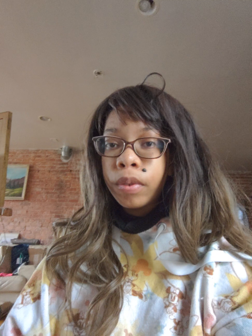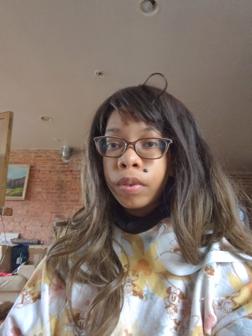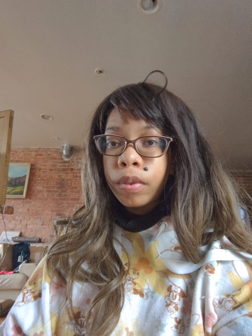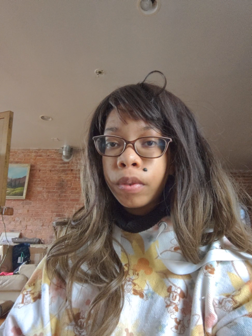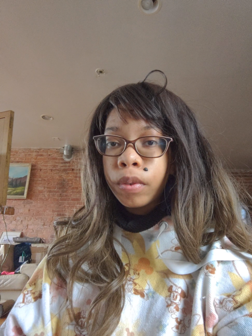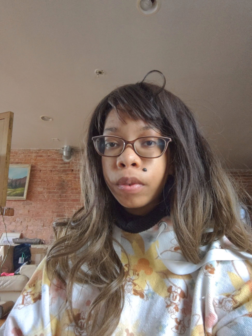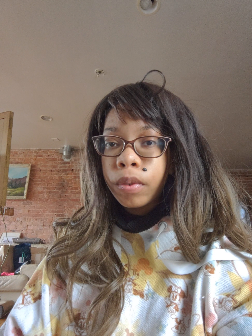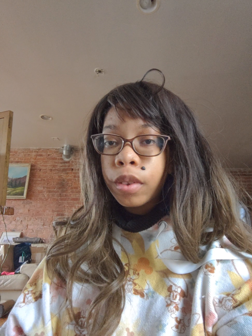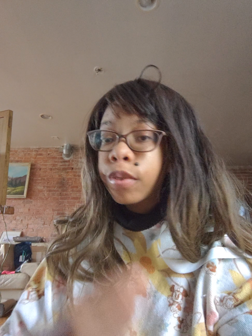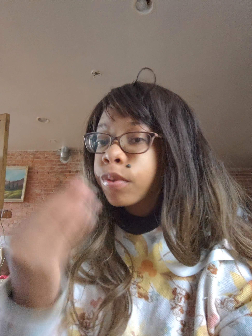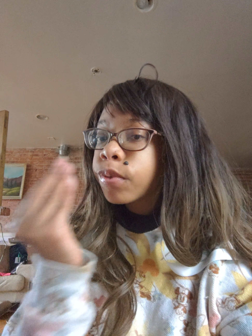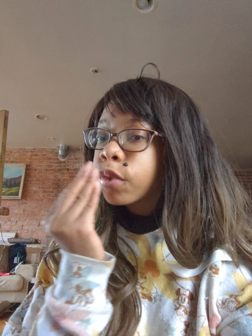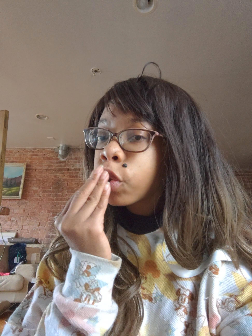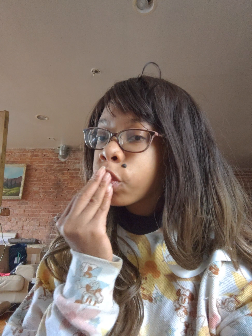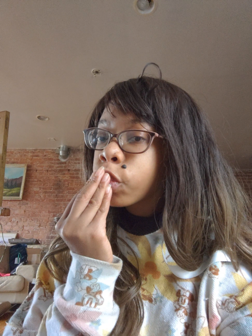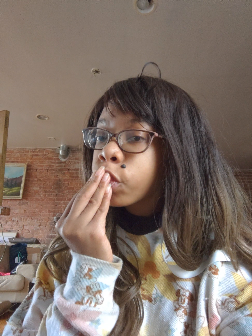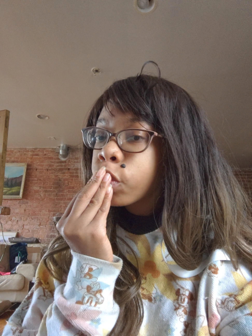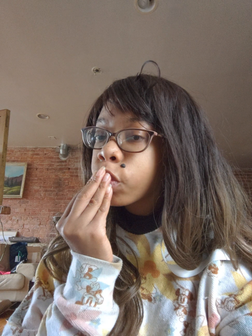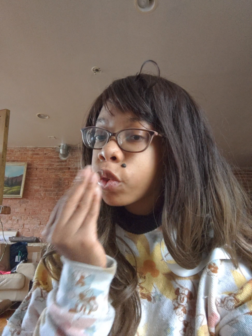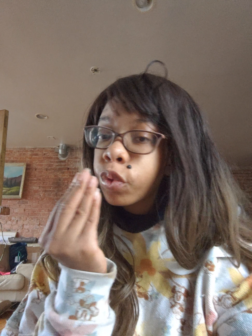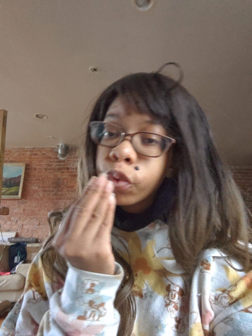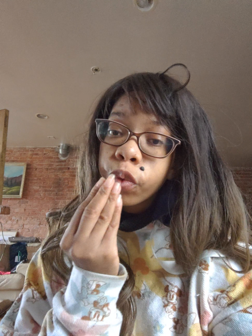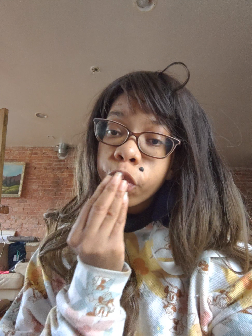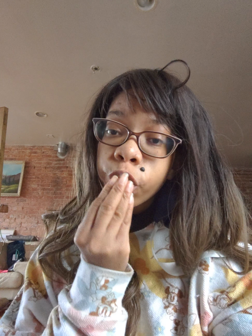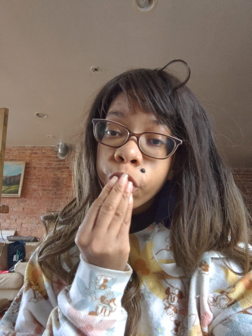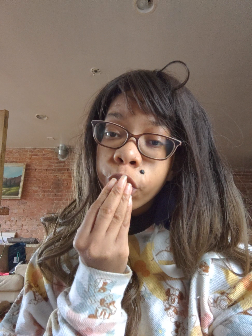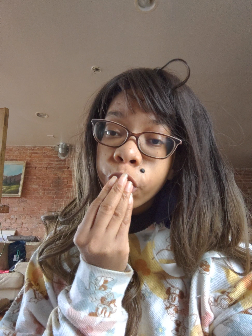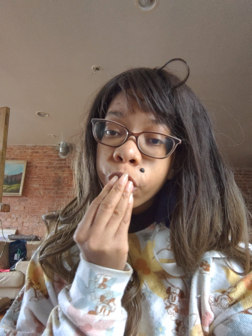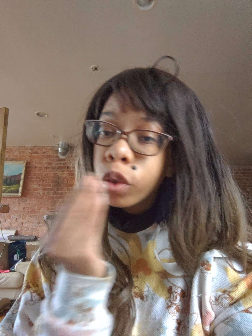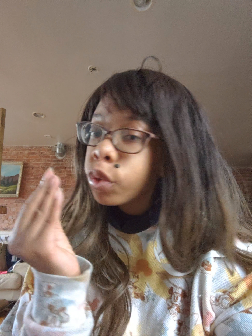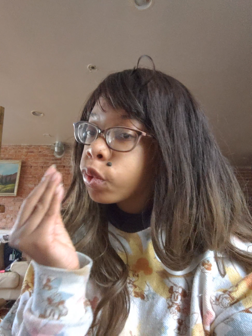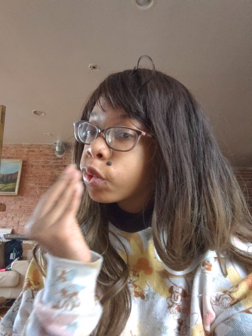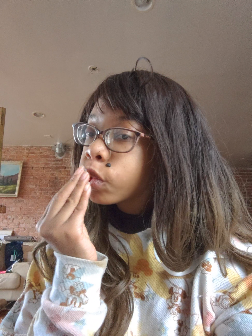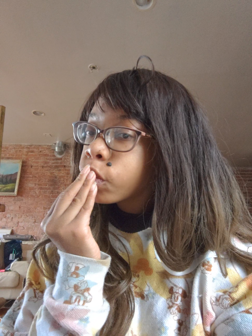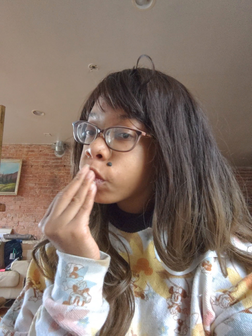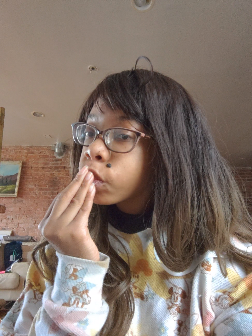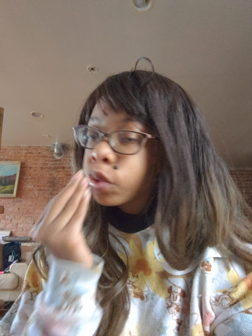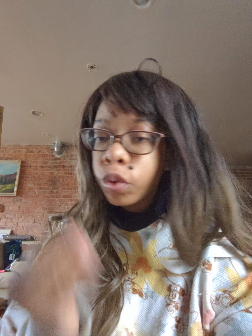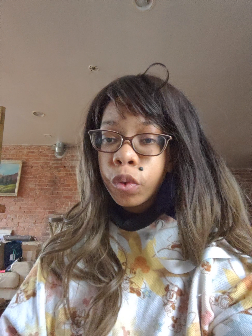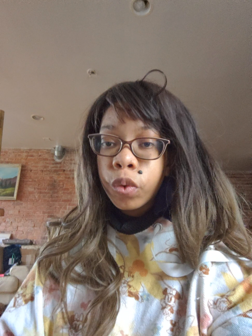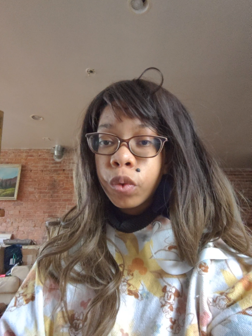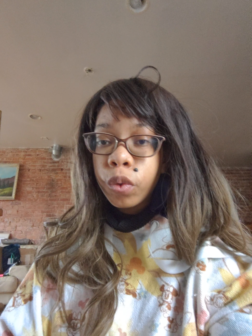food